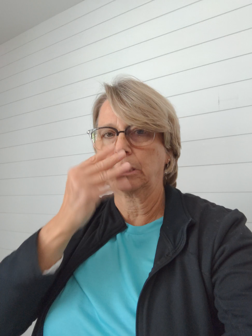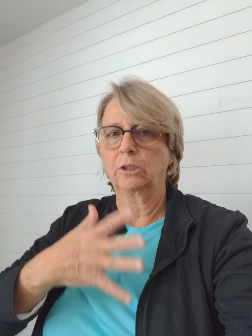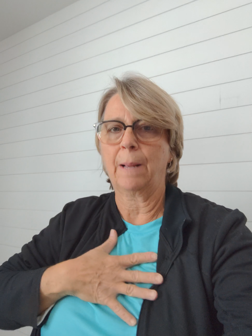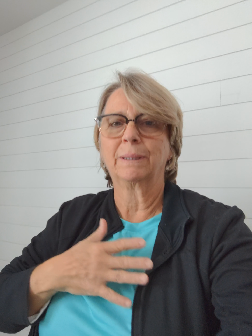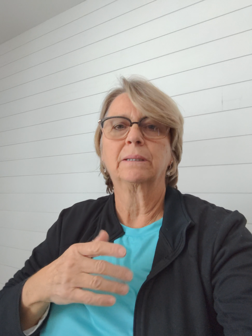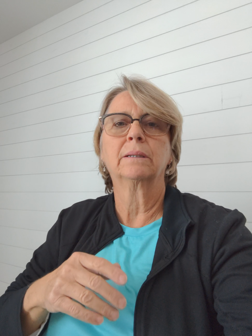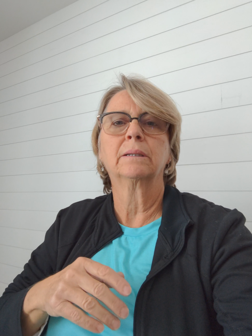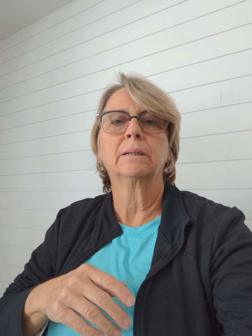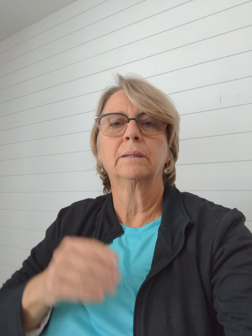pajamas